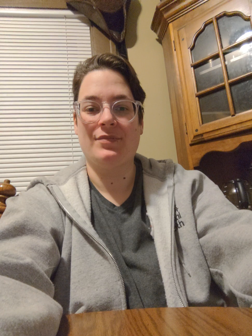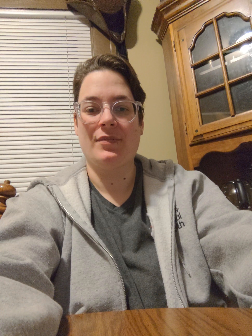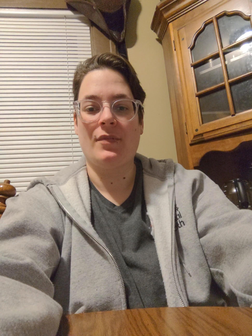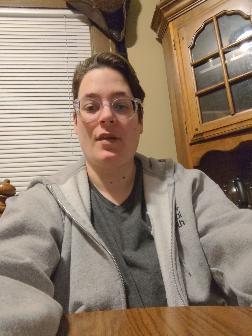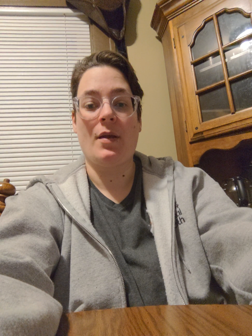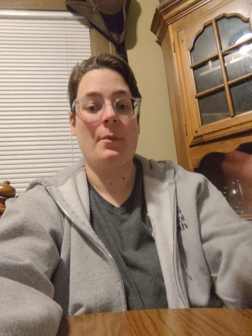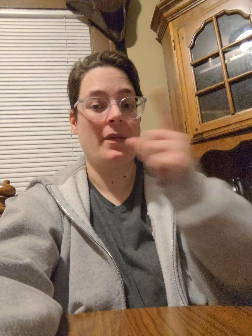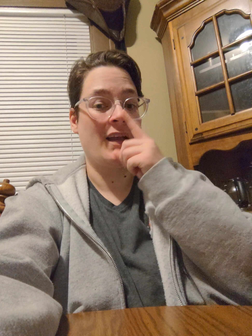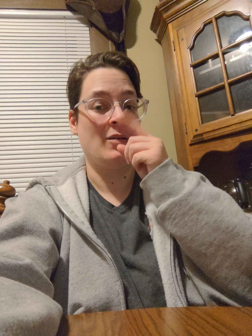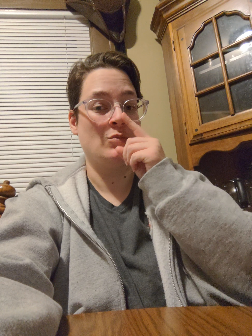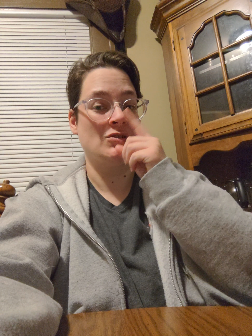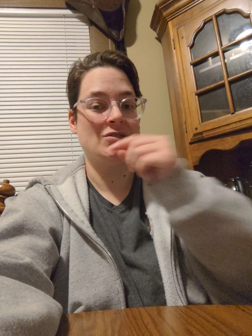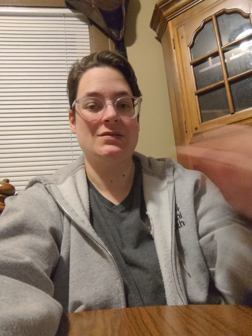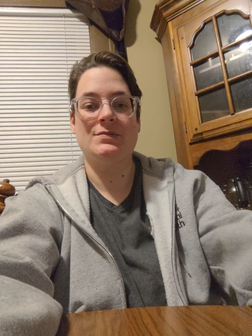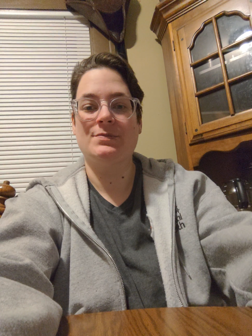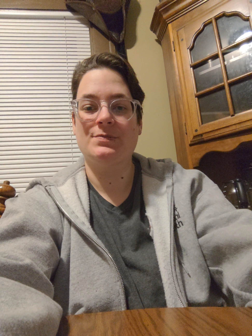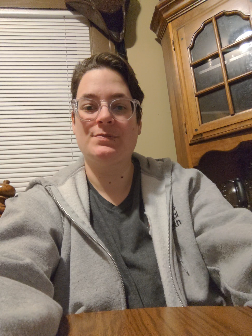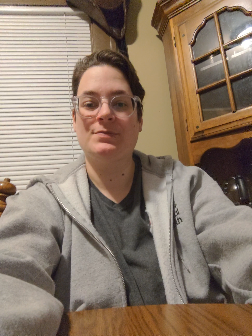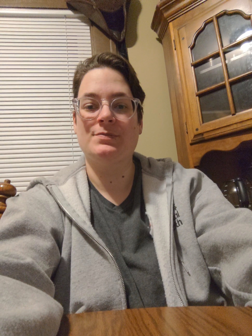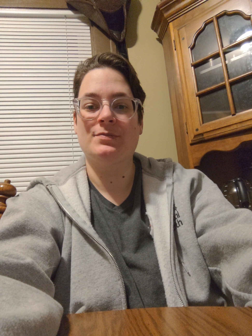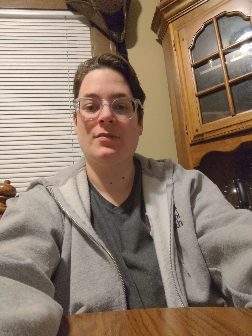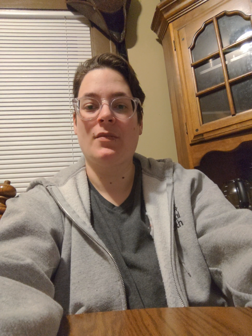mouse